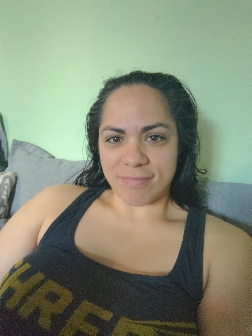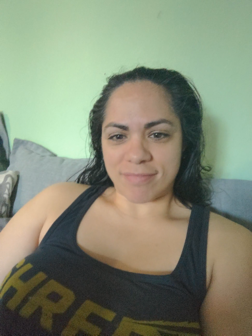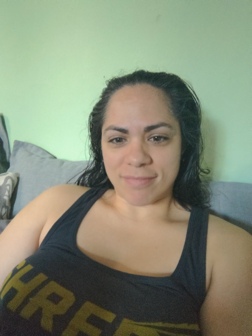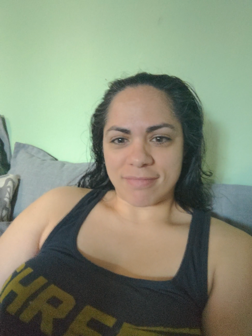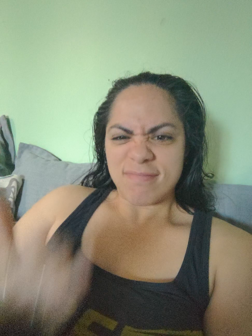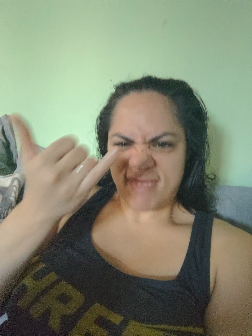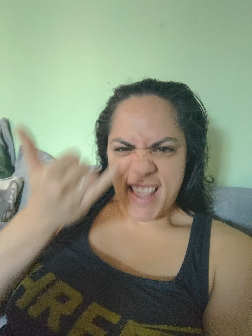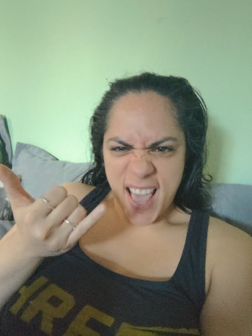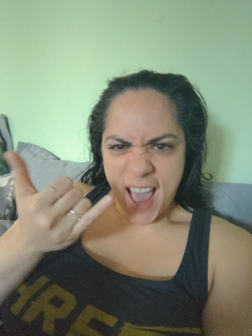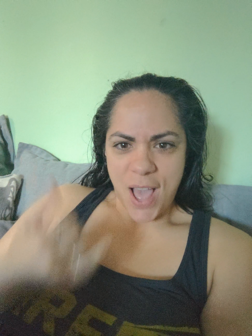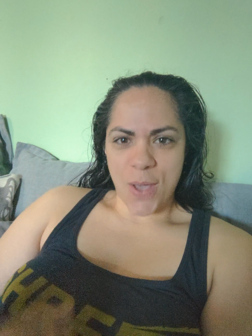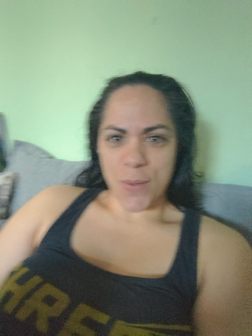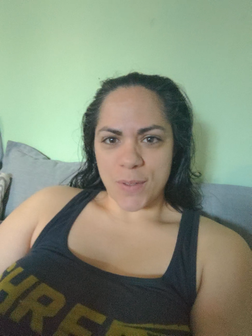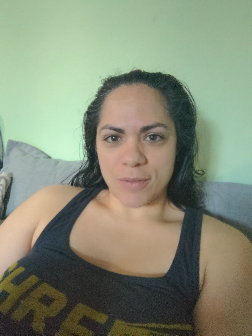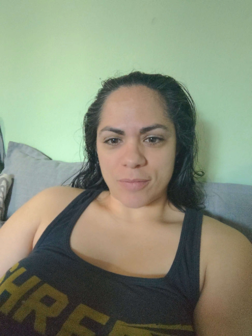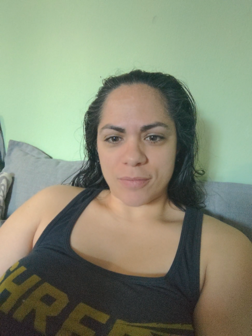now